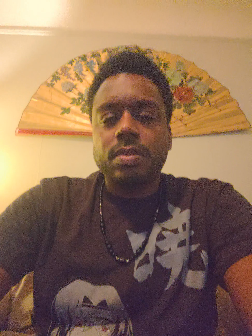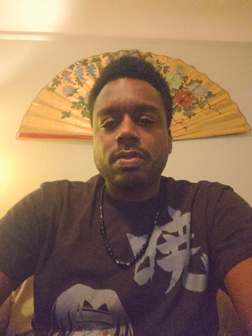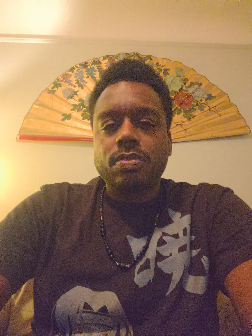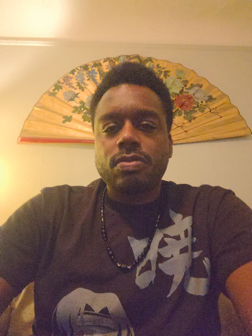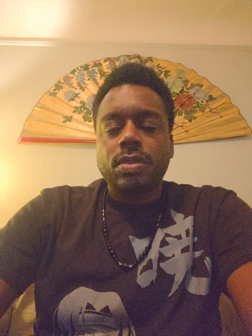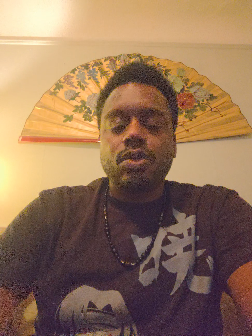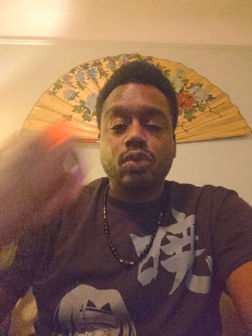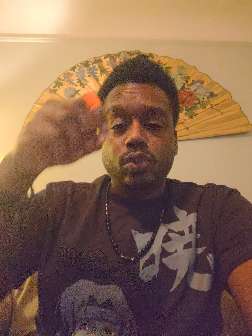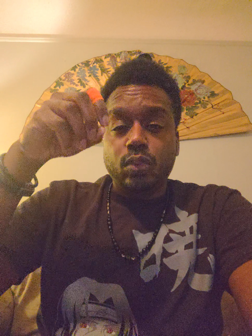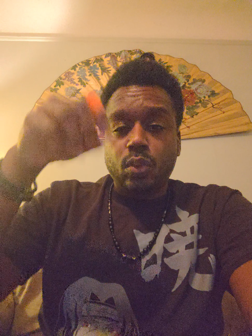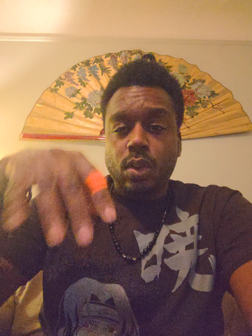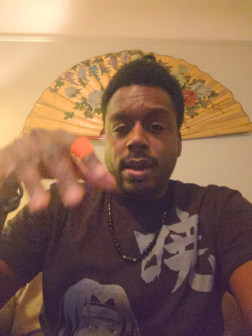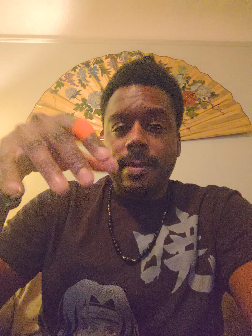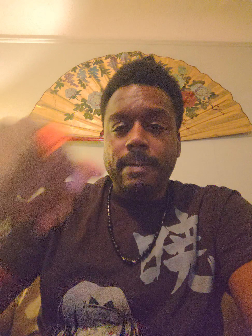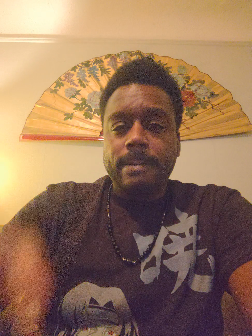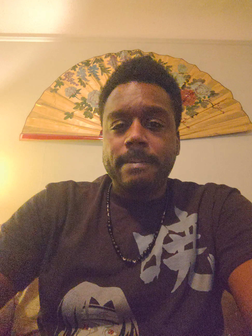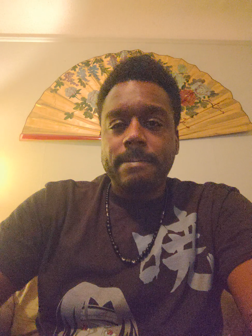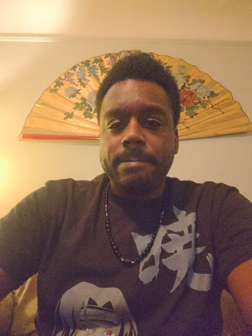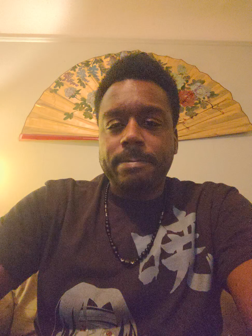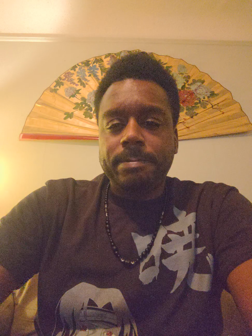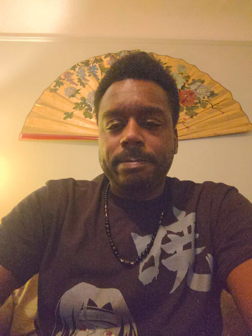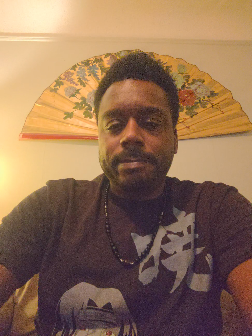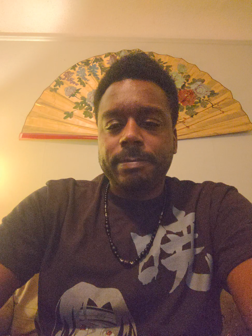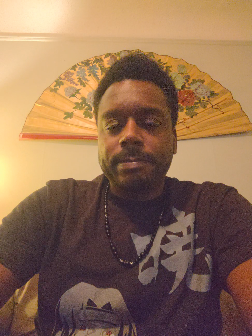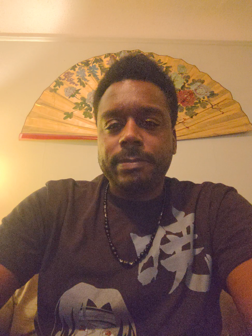drop